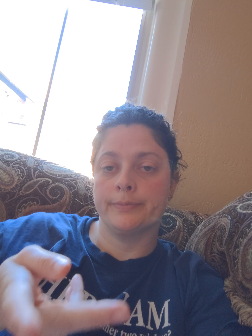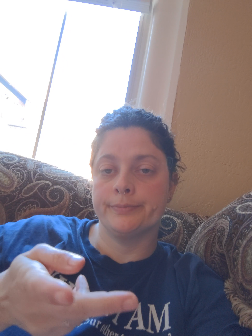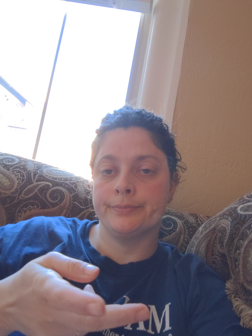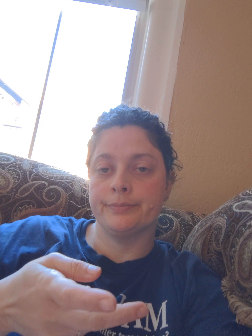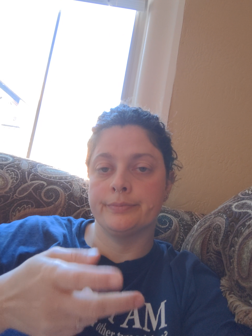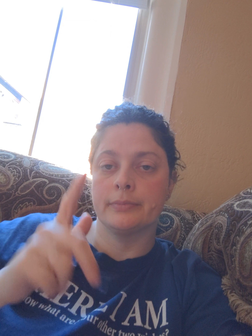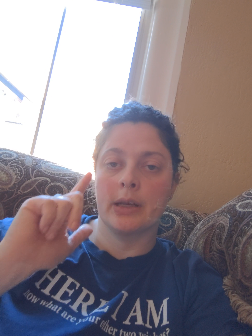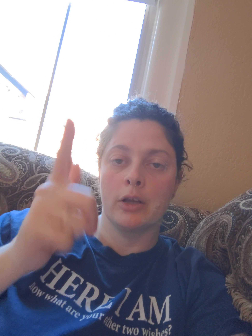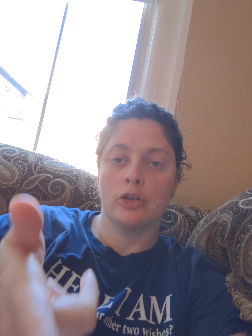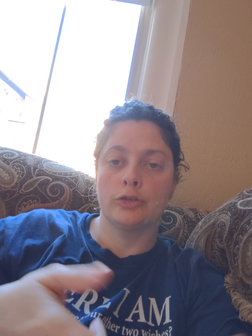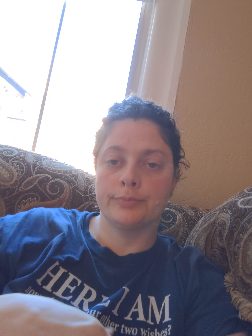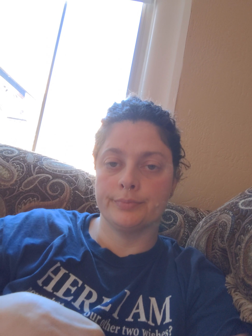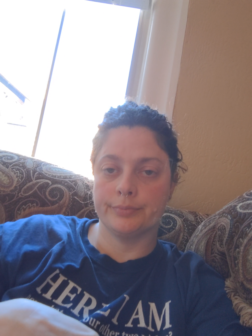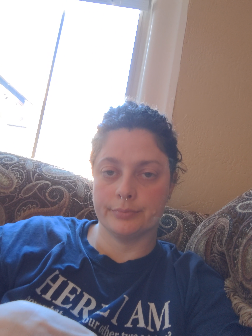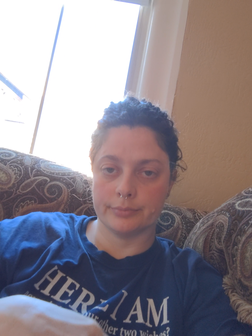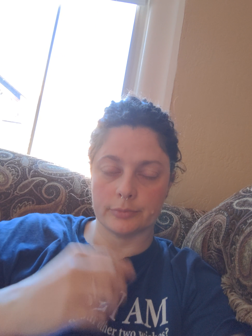later